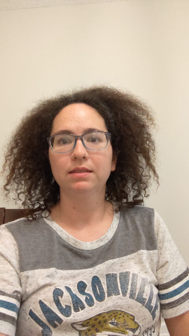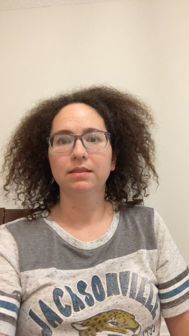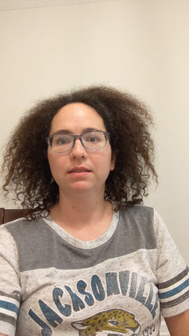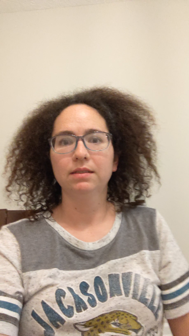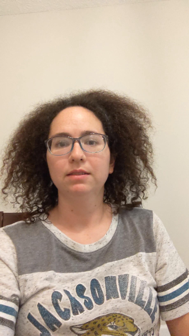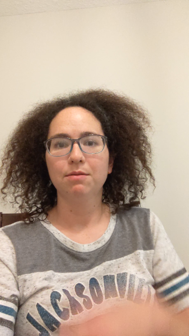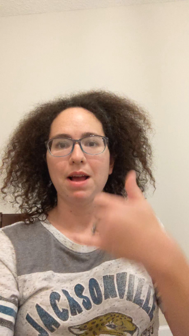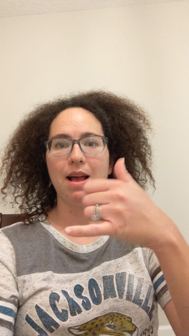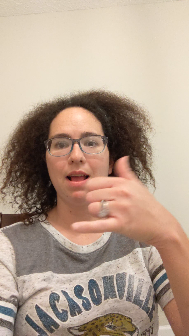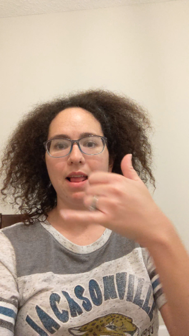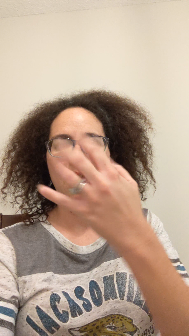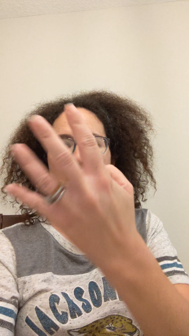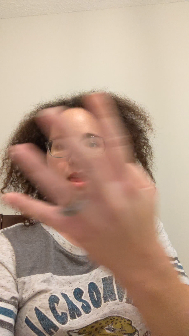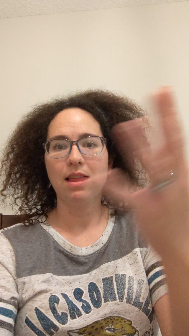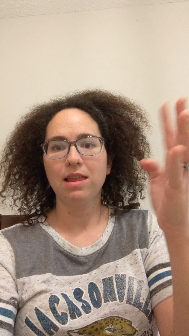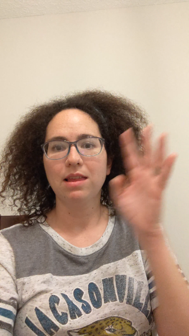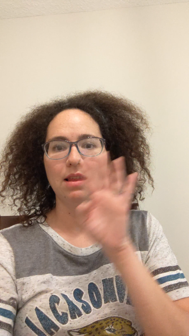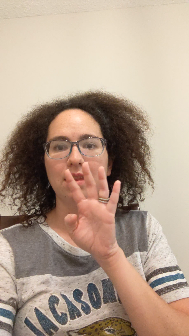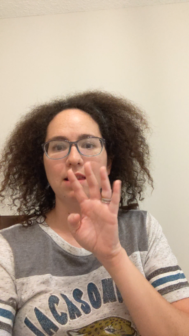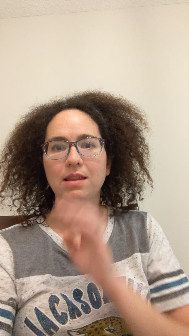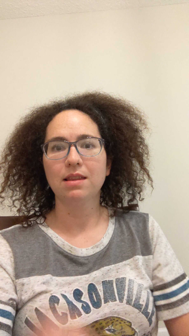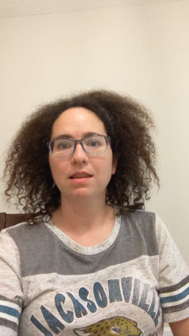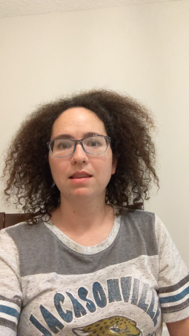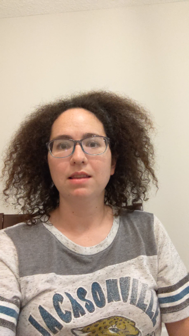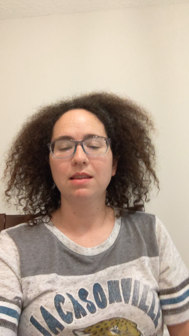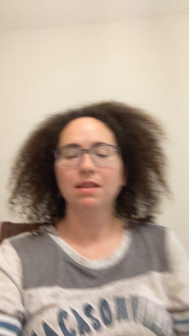playpen